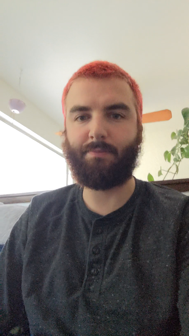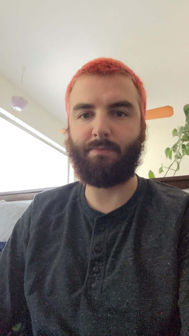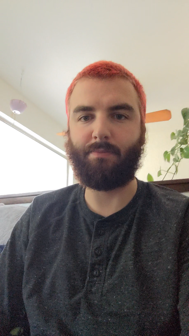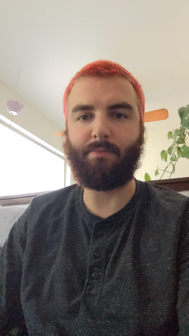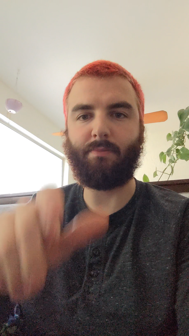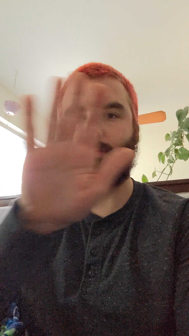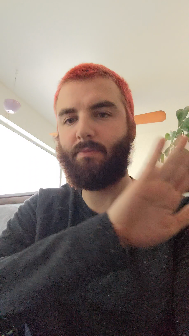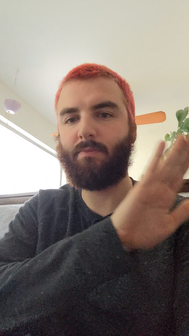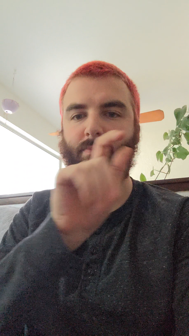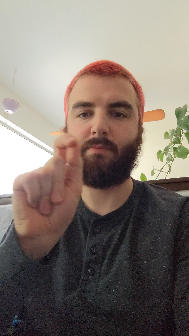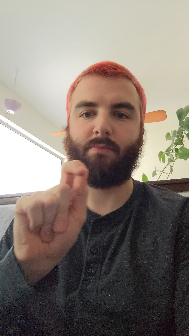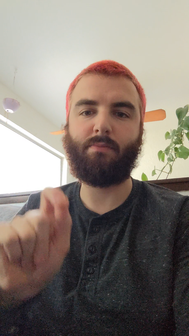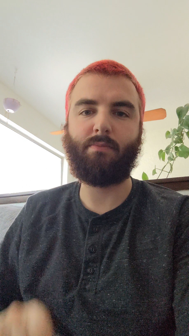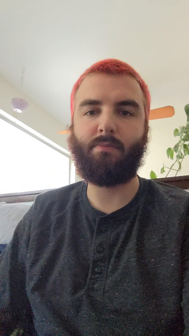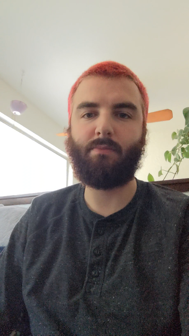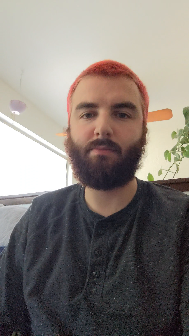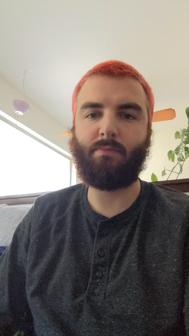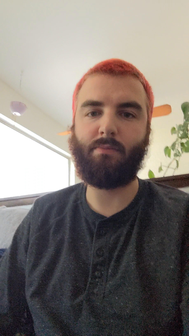chalk